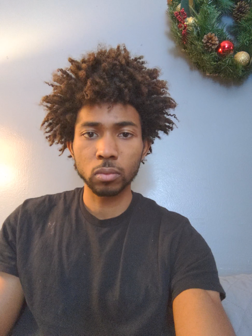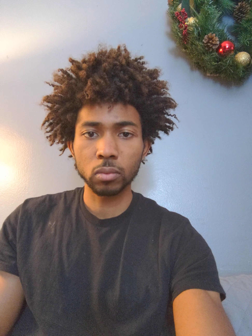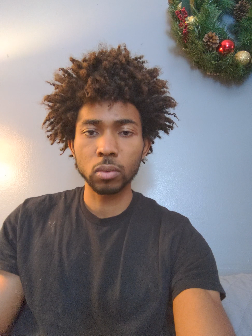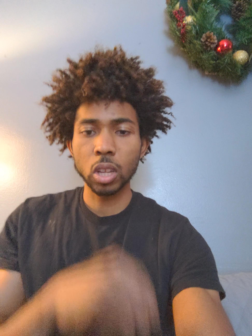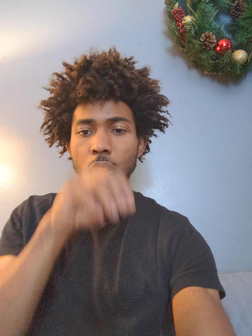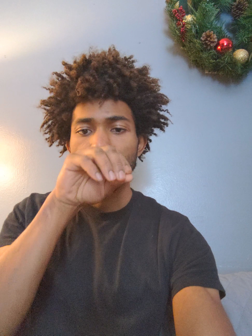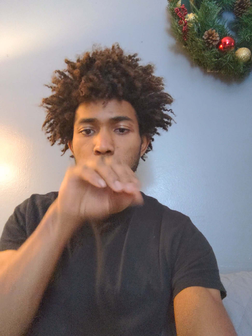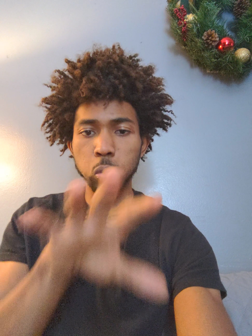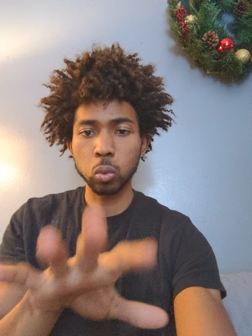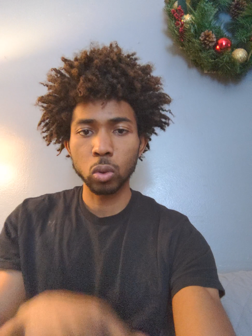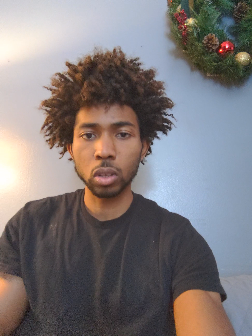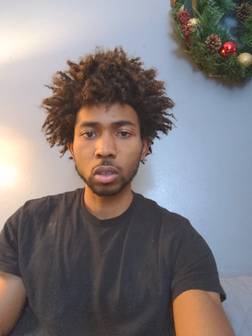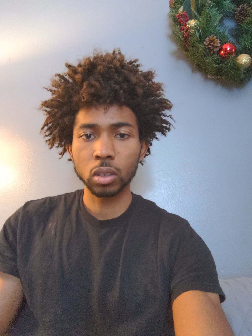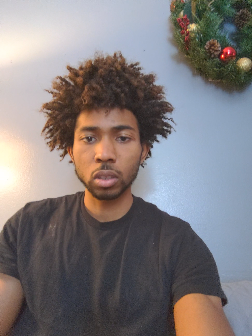blow